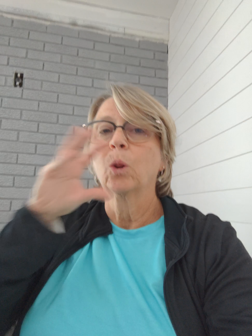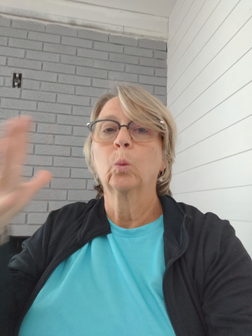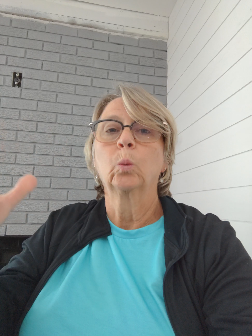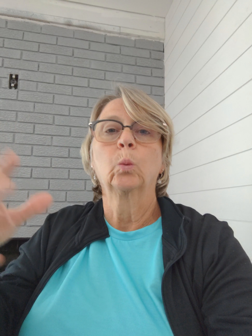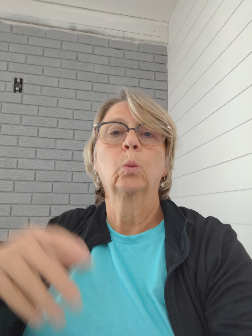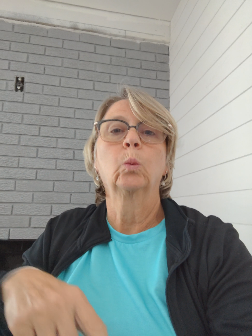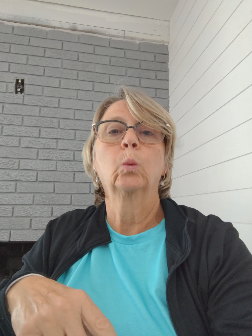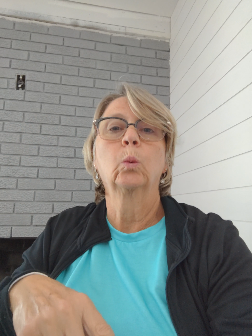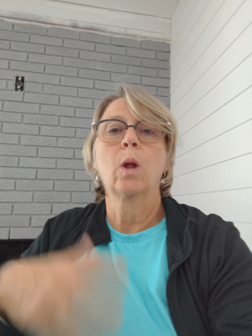balloon